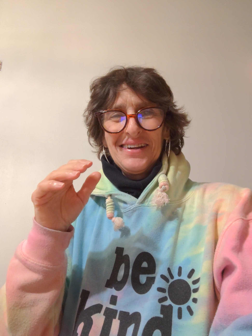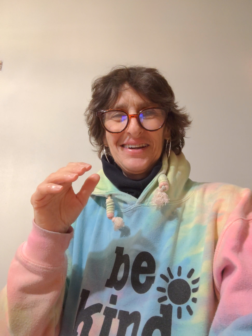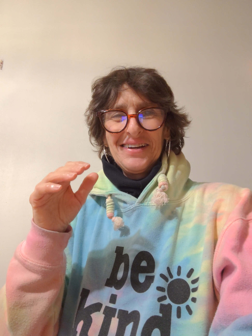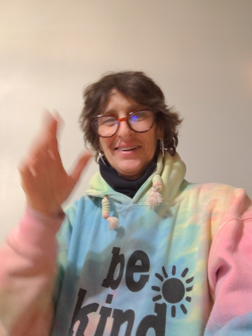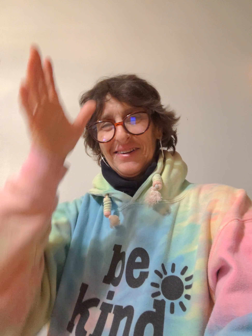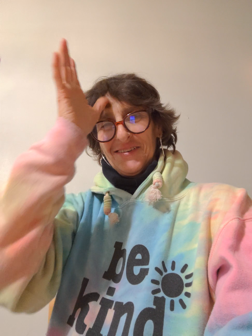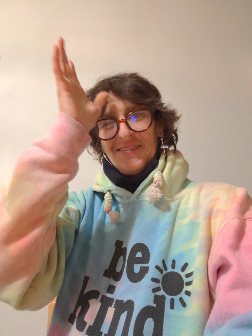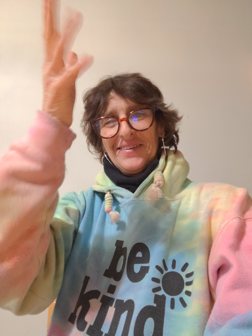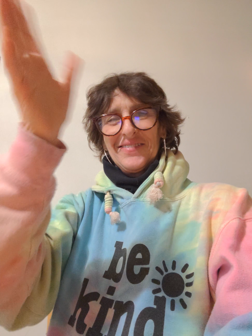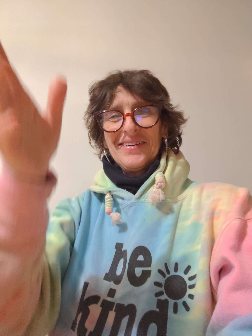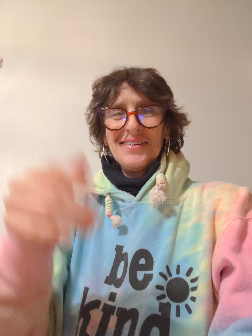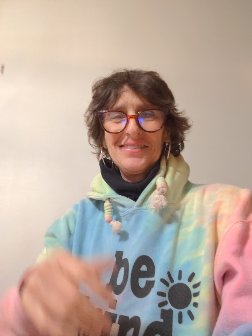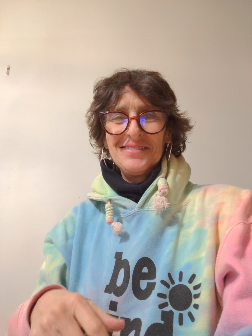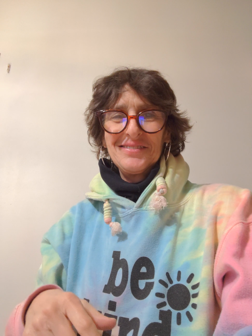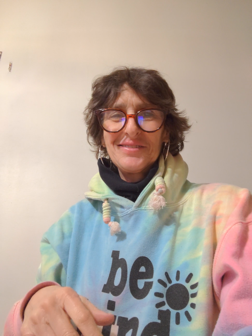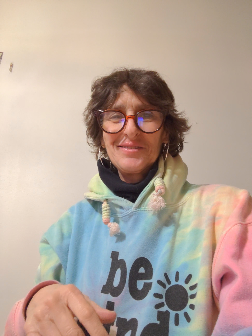grandpa